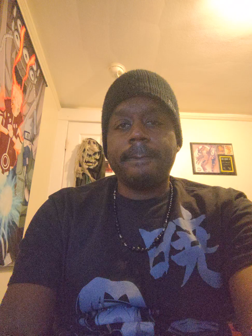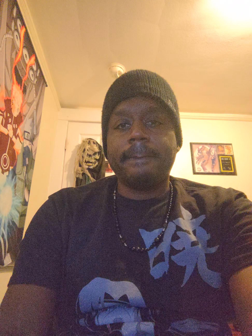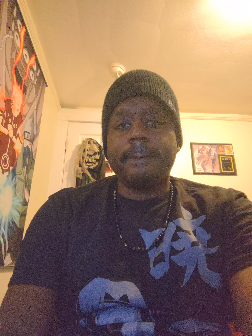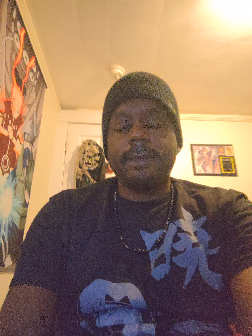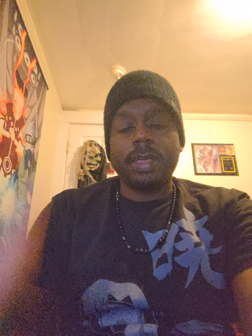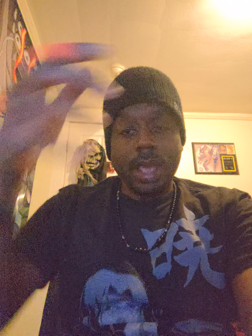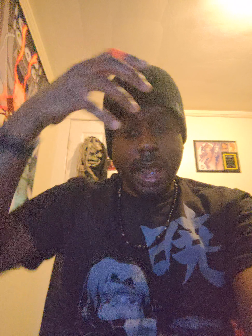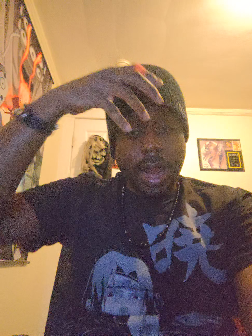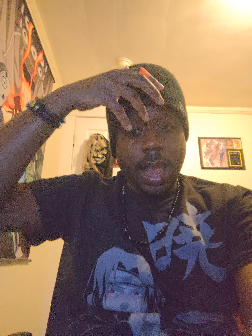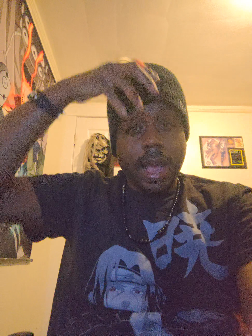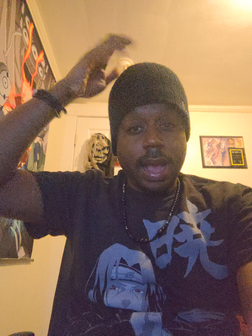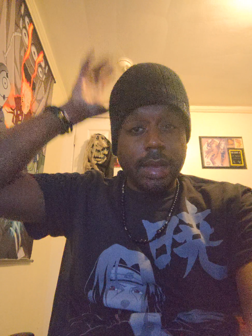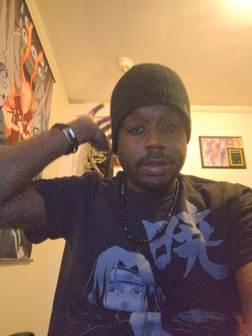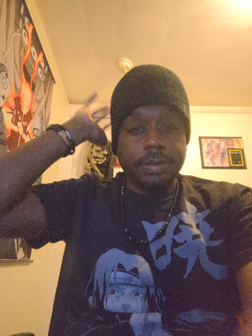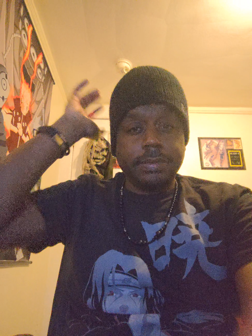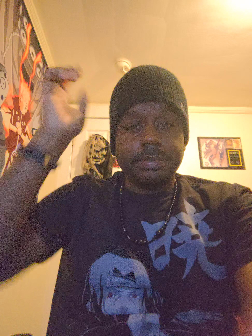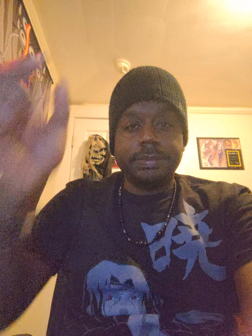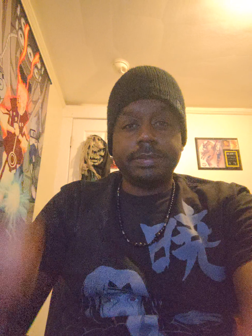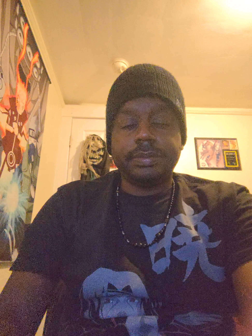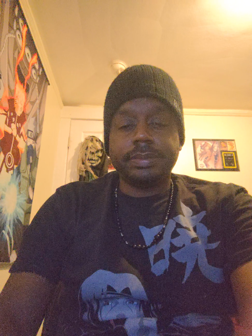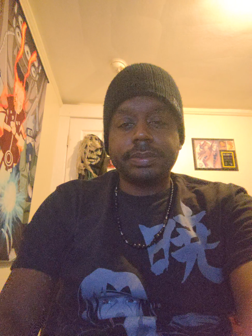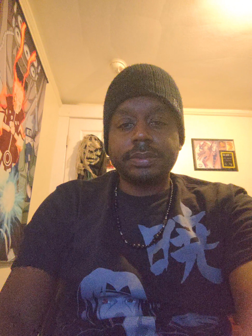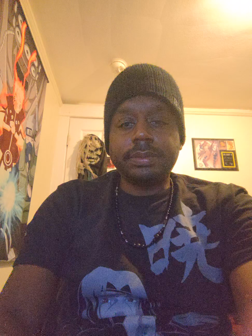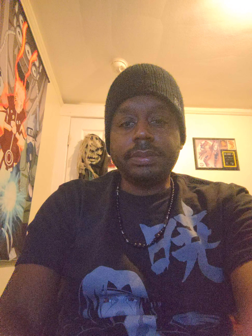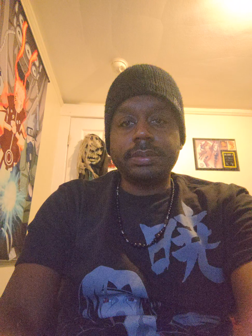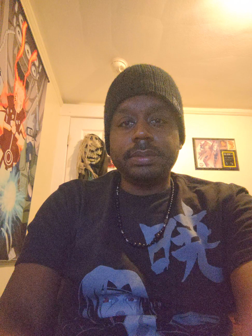lion